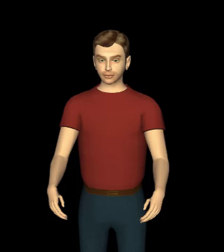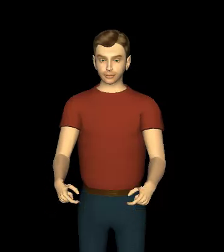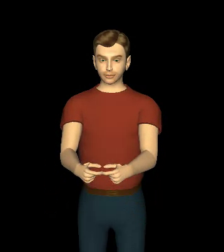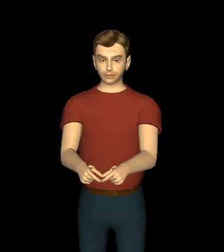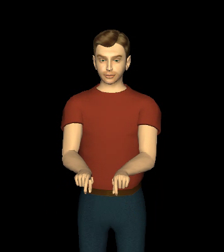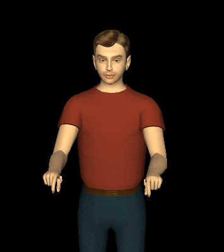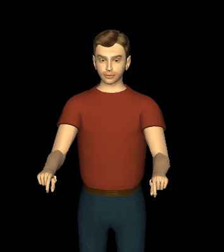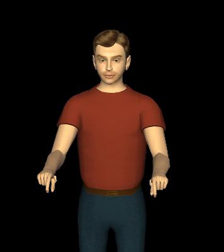يفحص